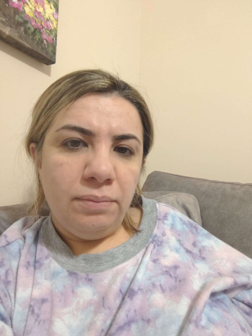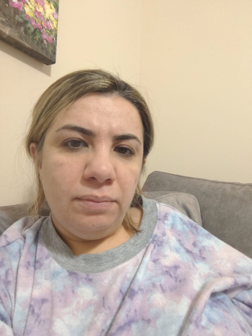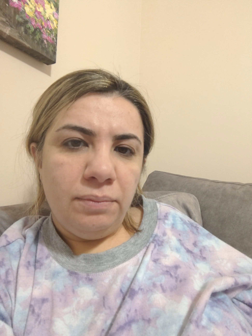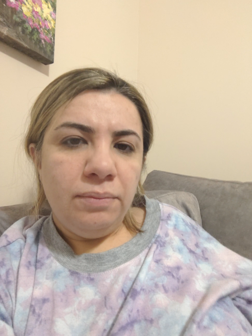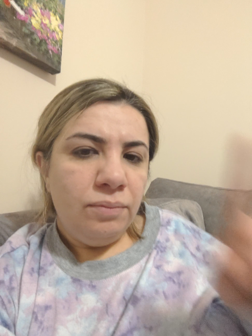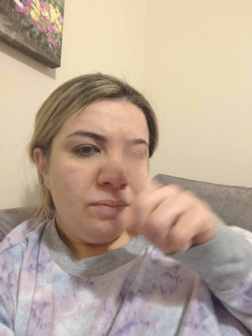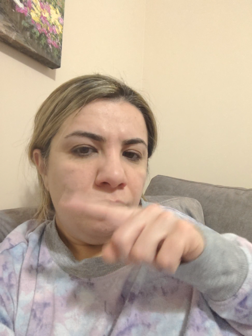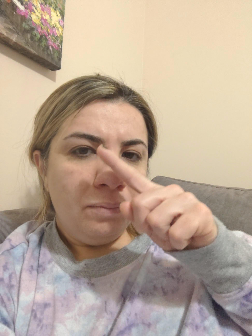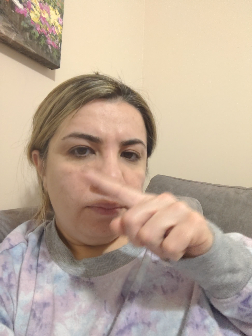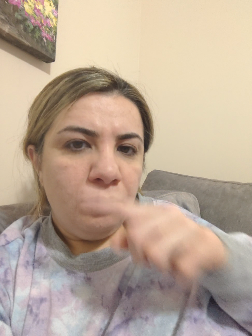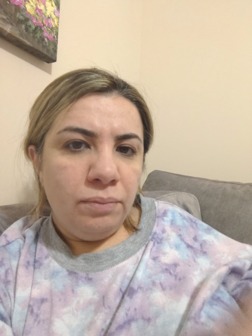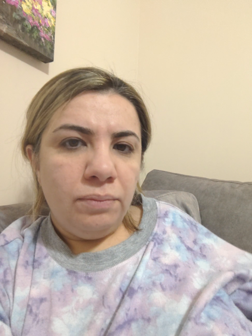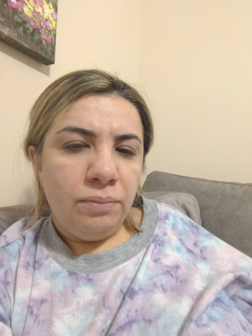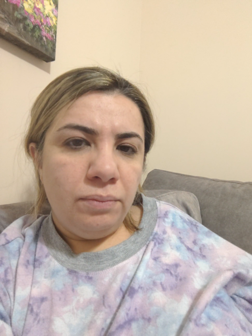mouse